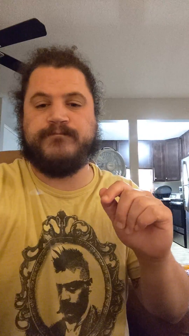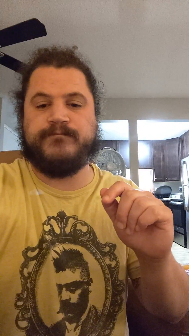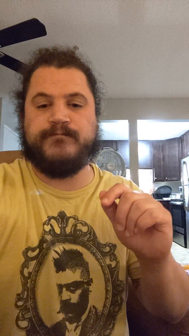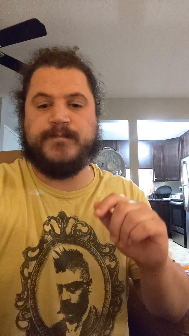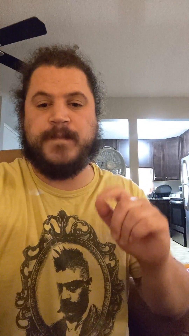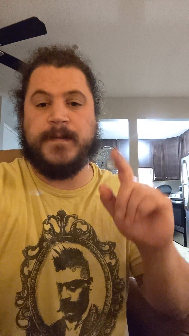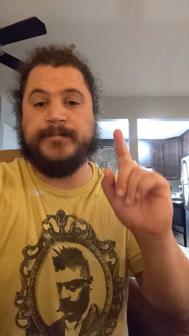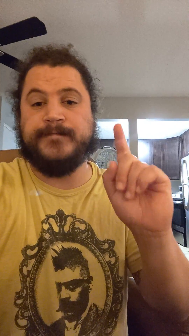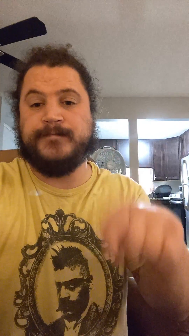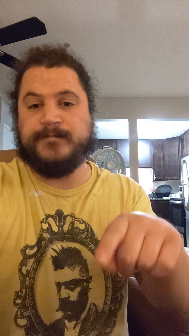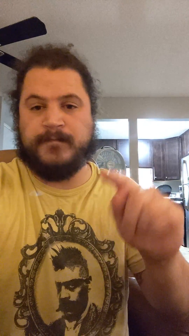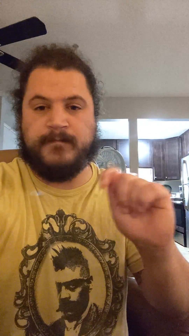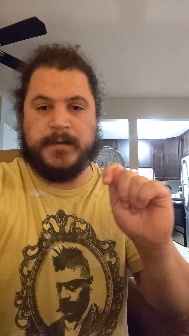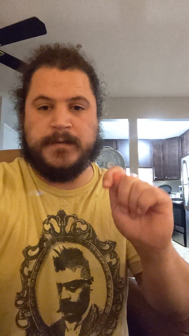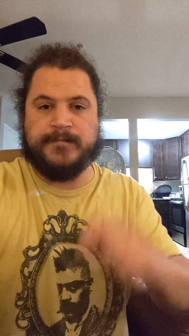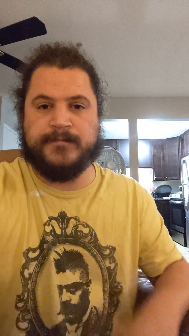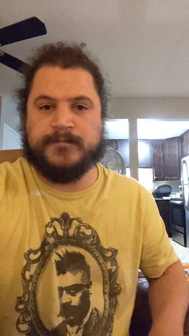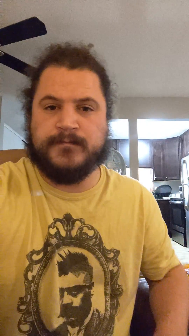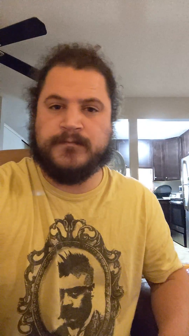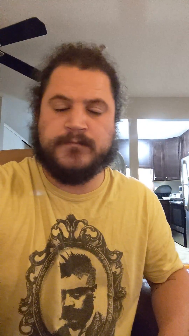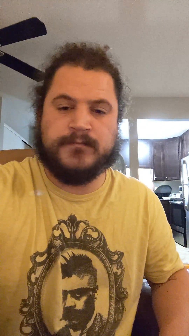go potty